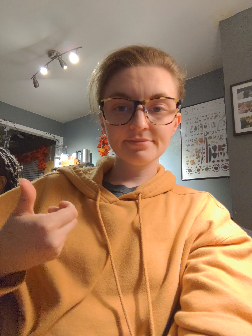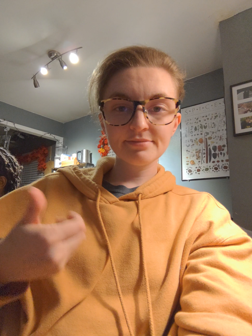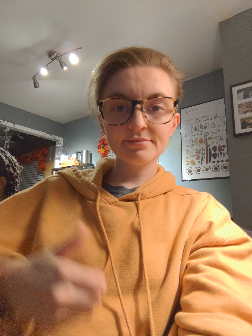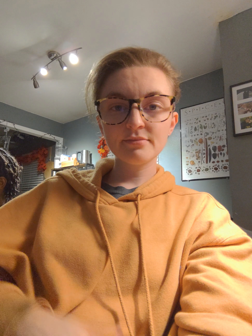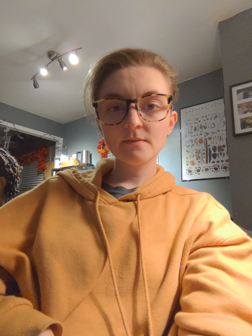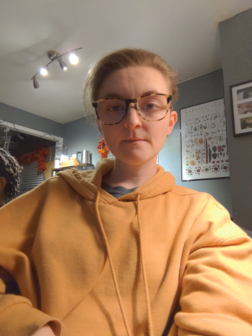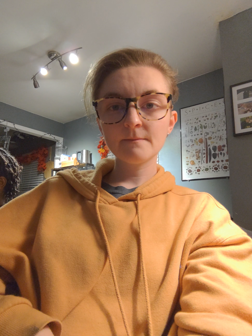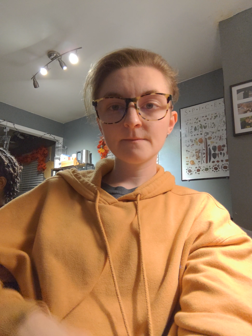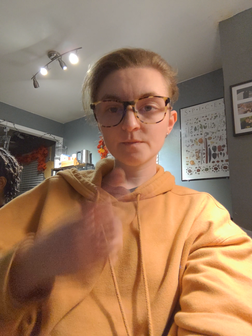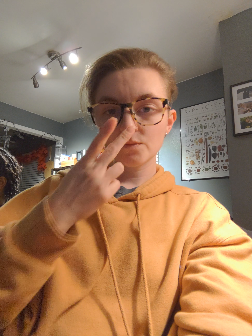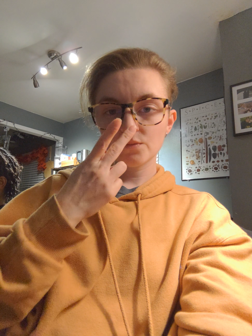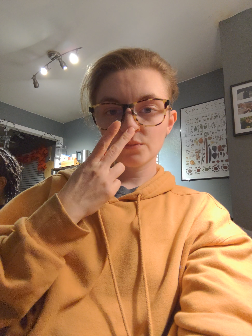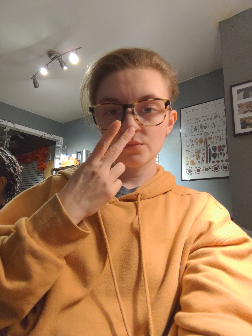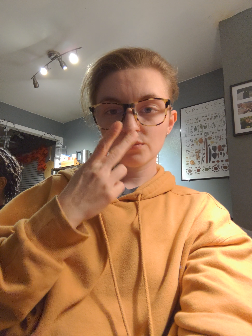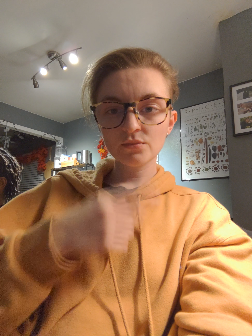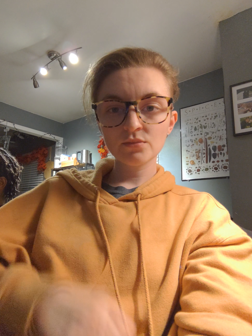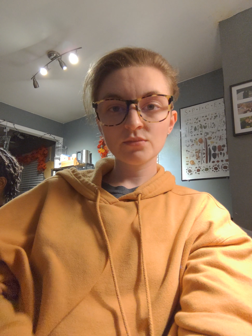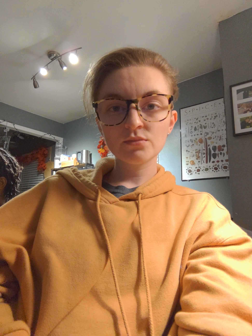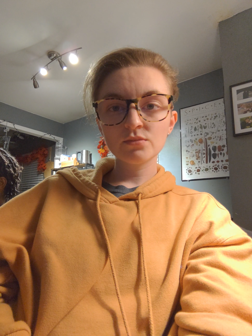penis